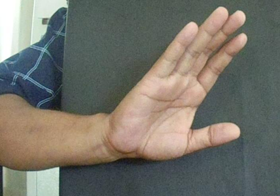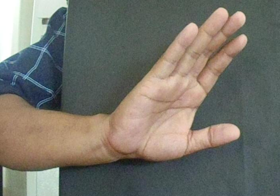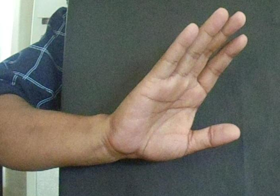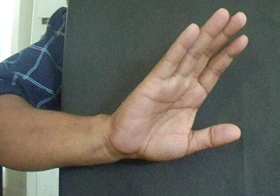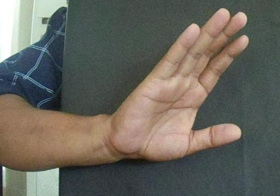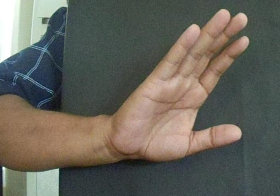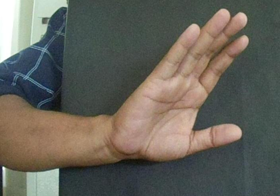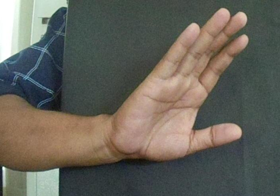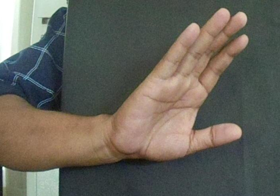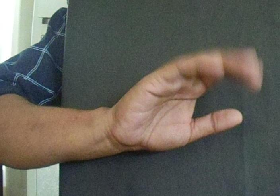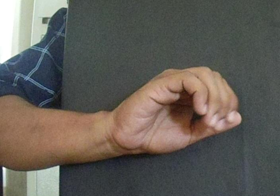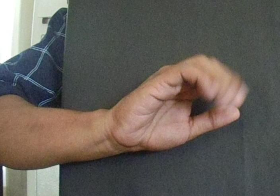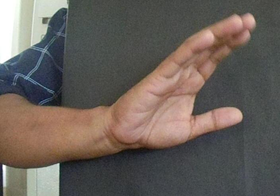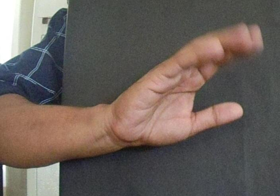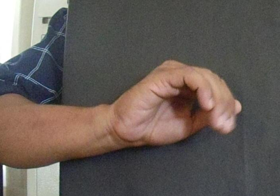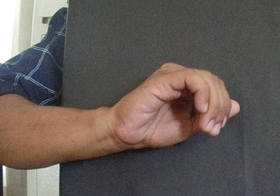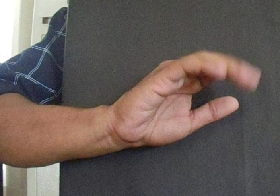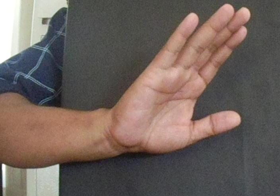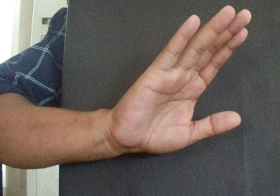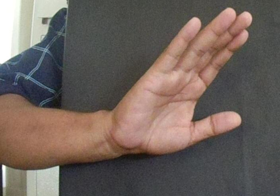call